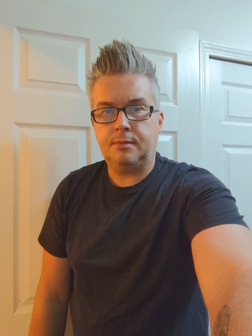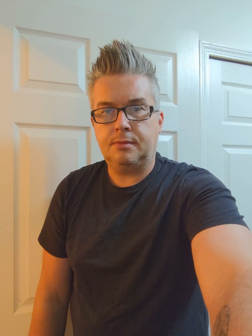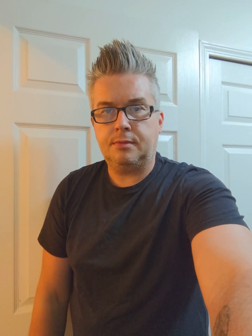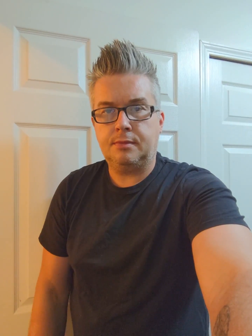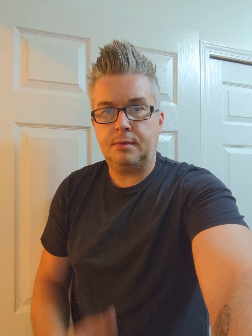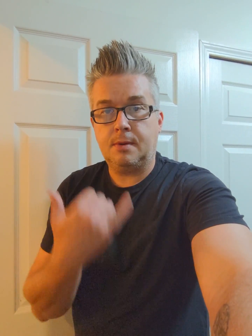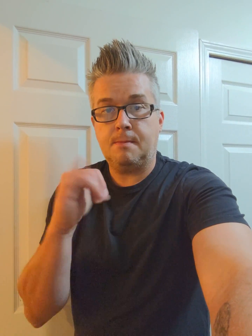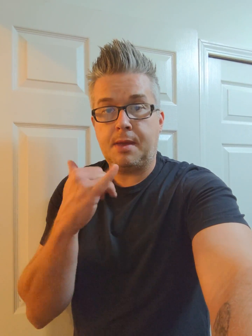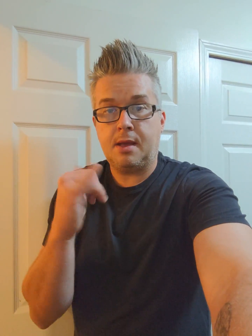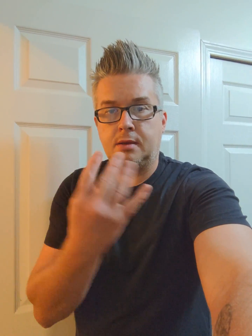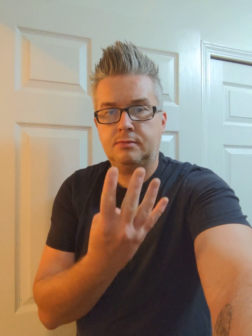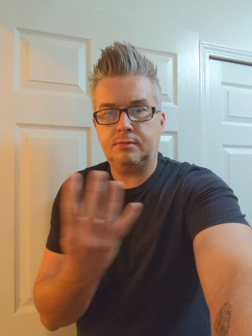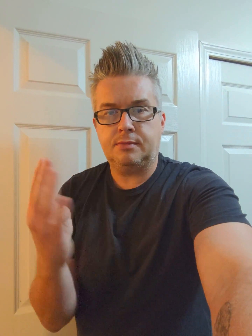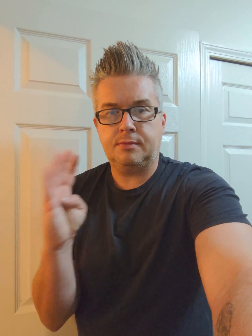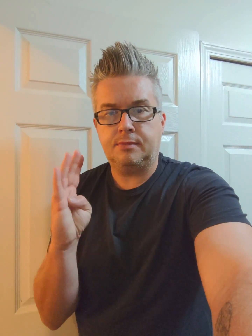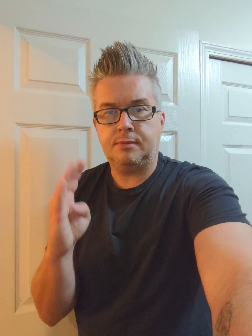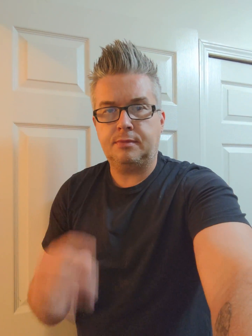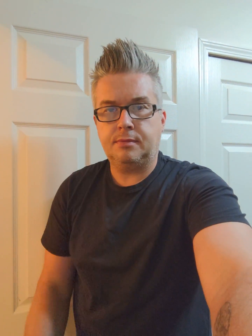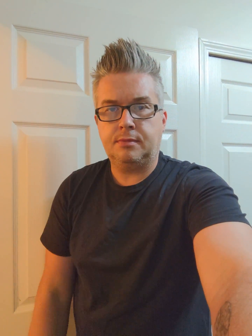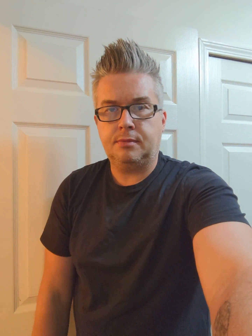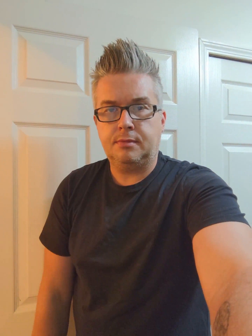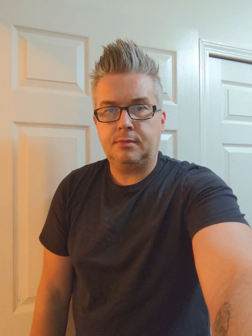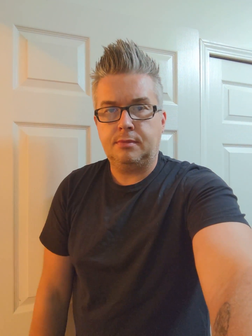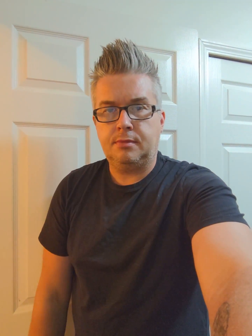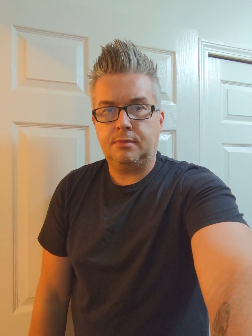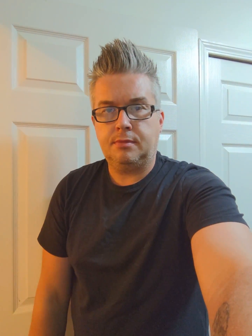playpen